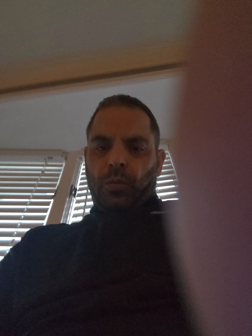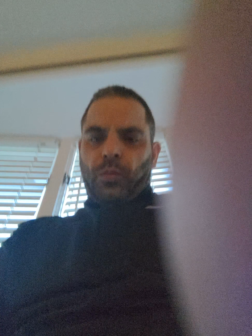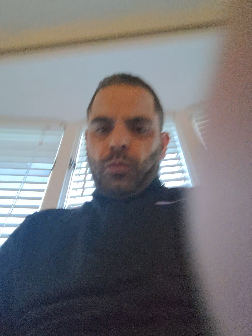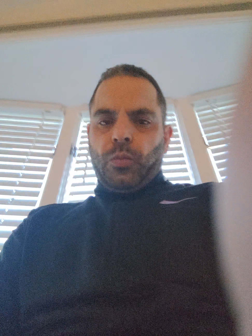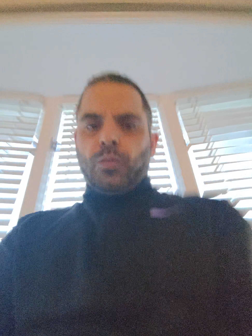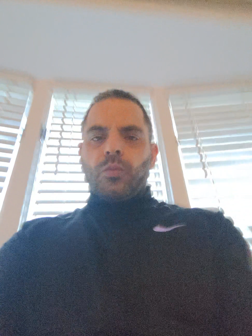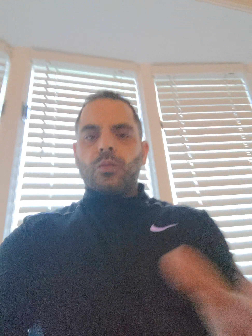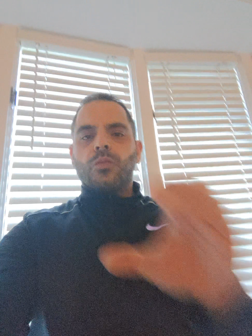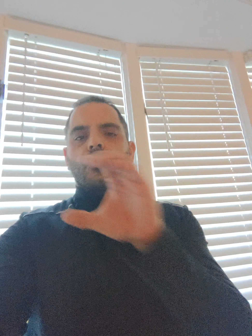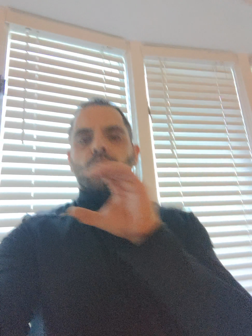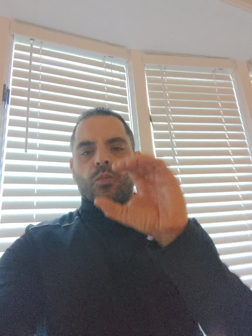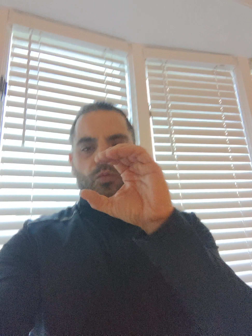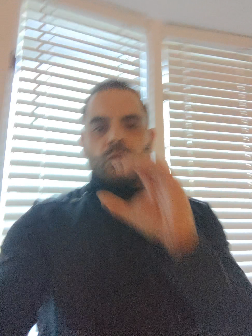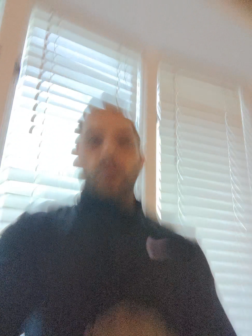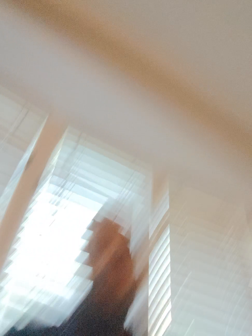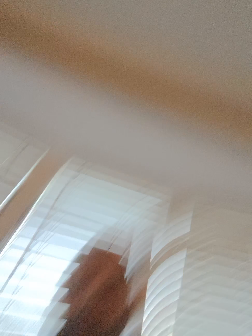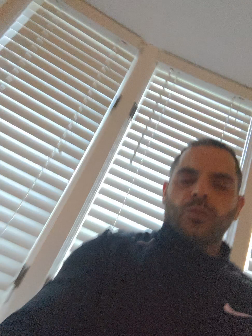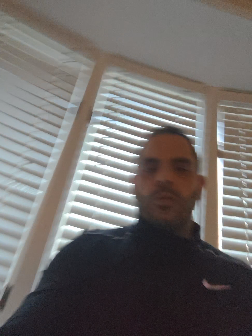chocolate